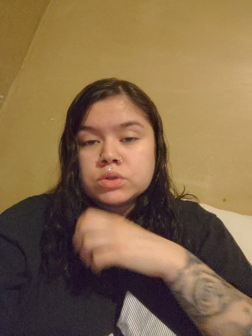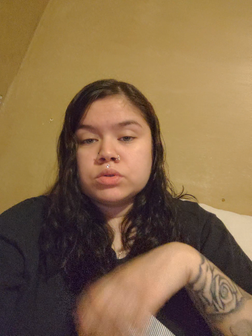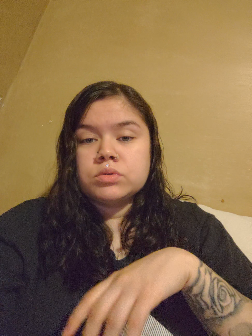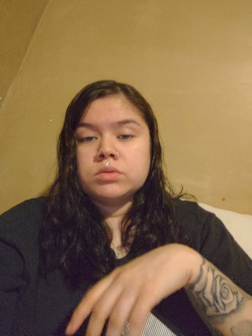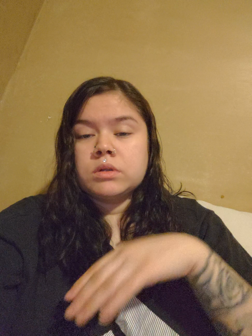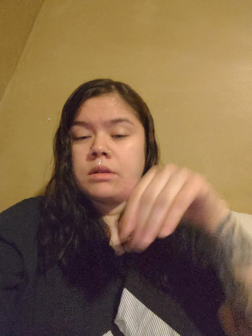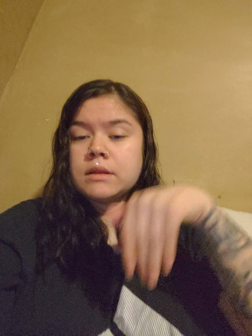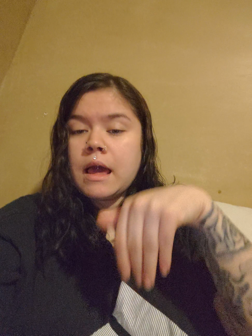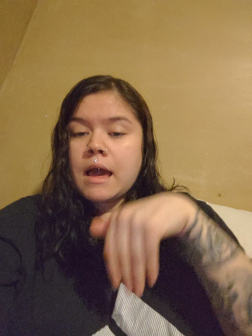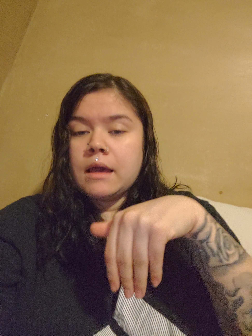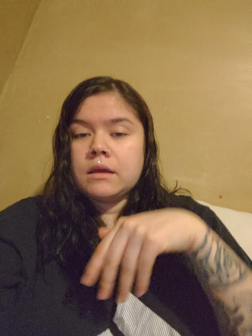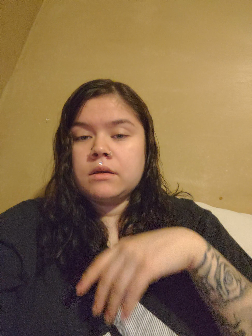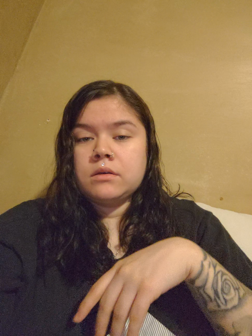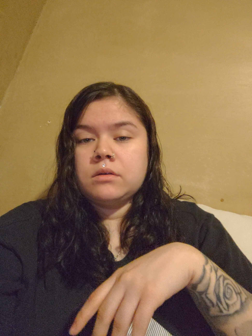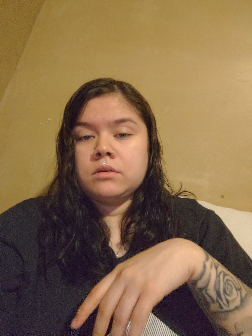night